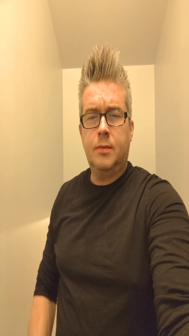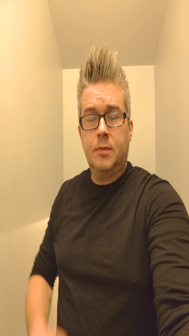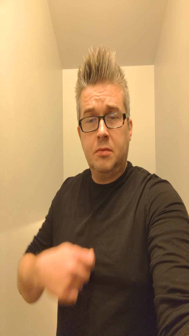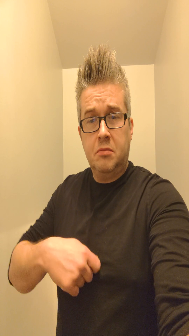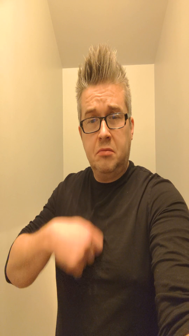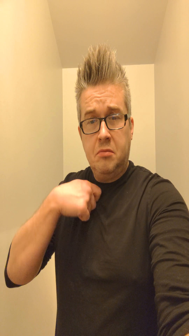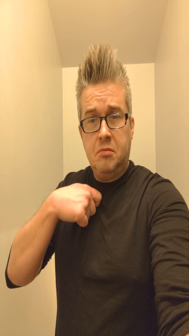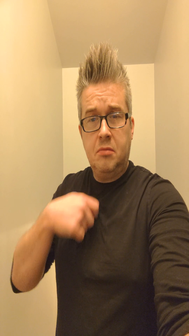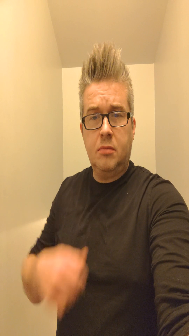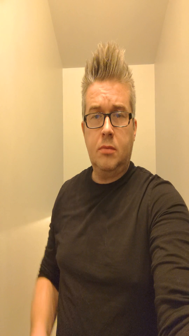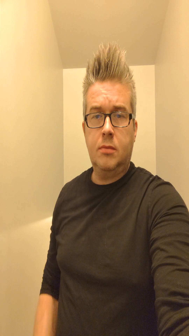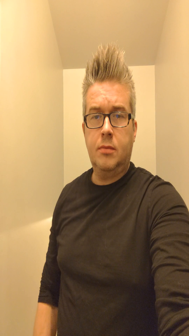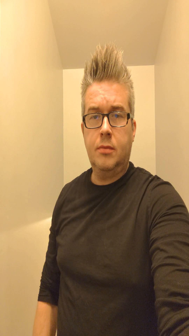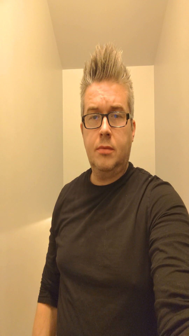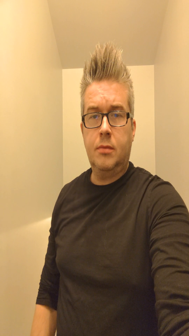zipper